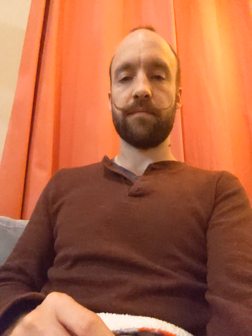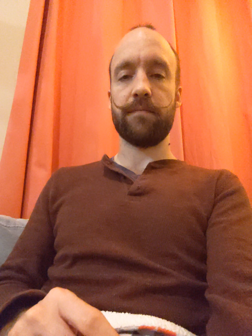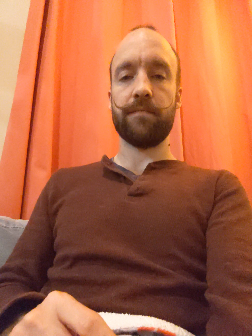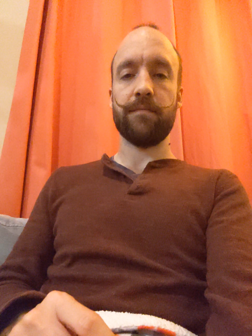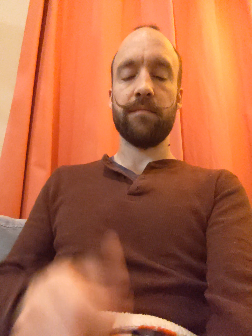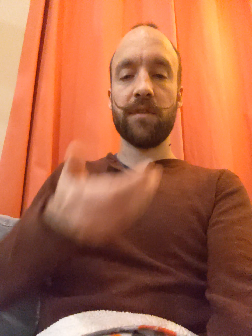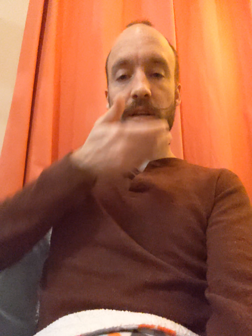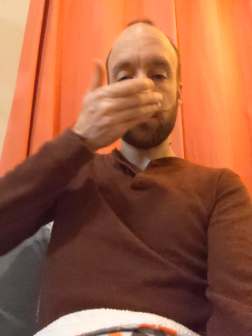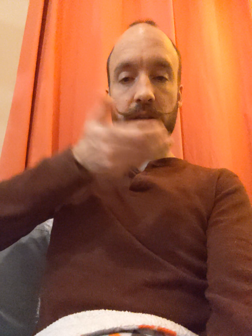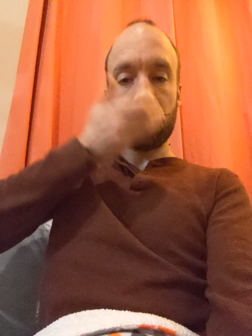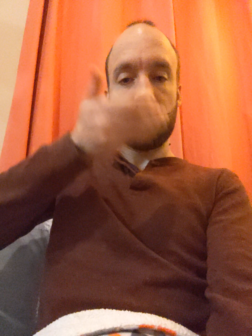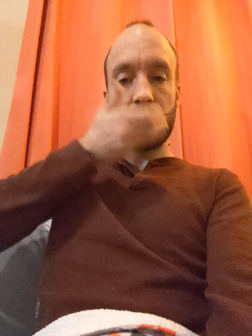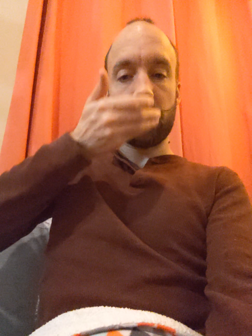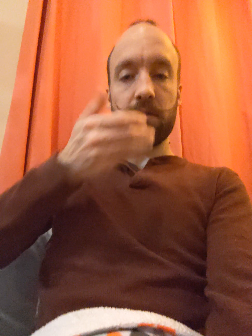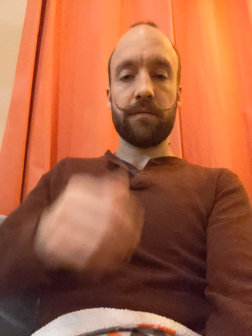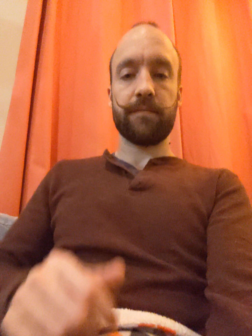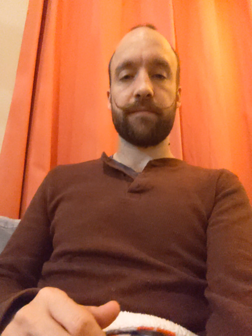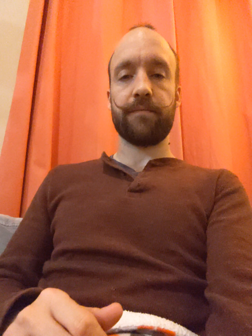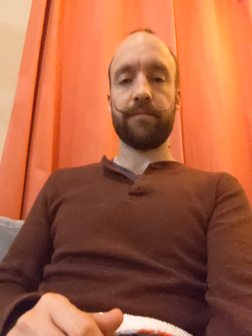cereal